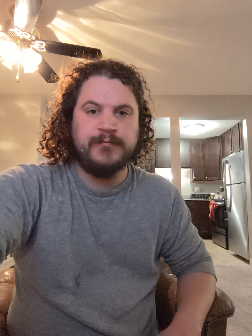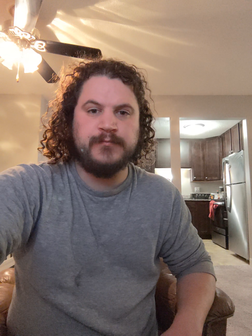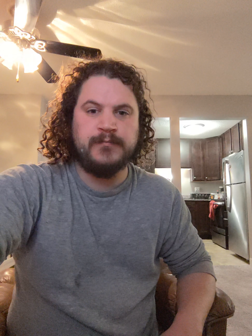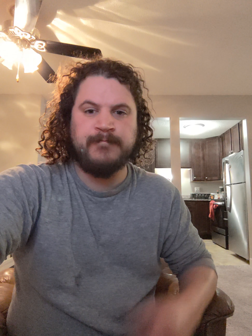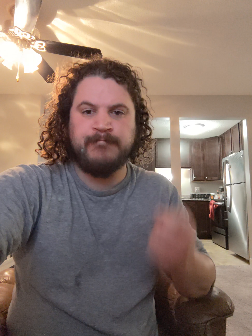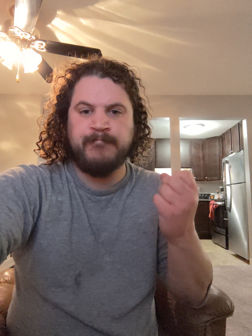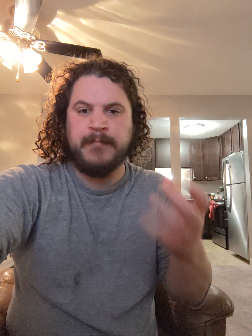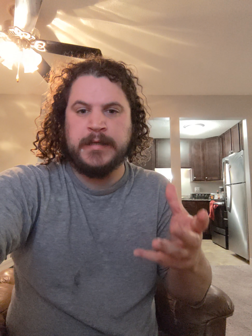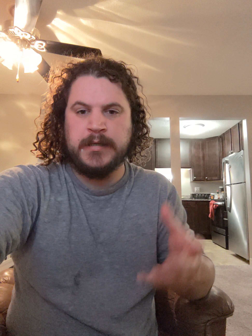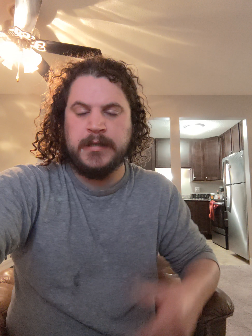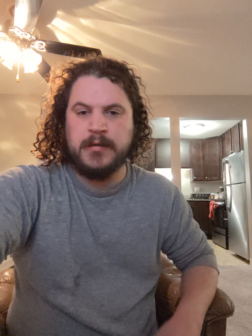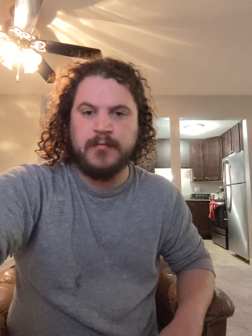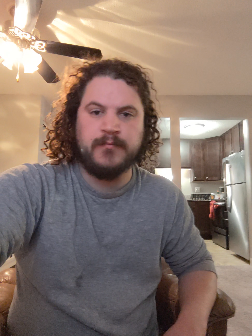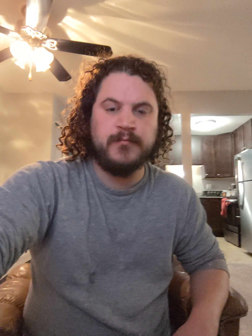many